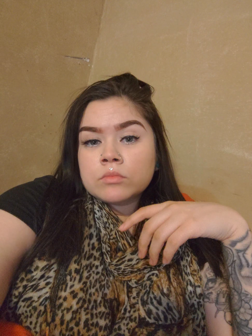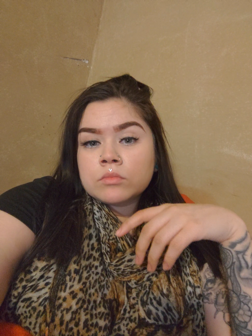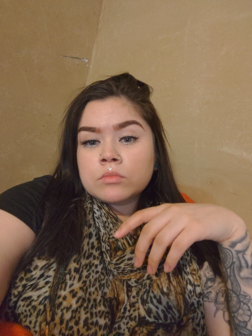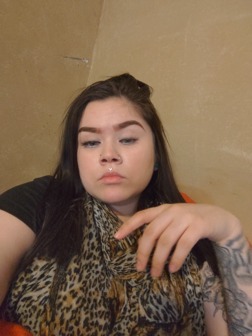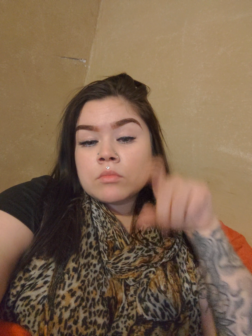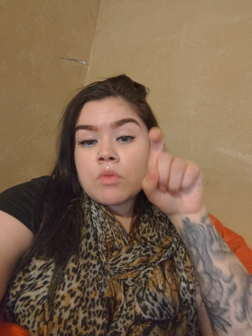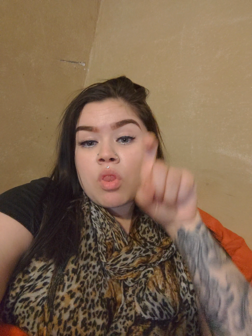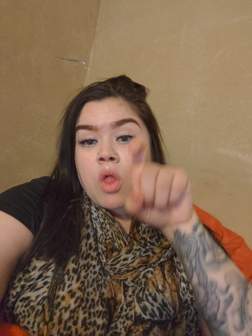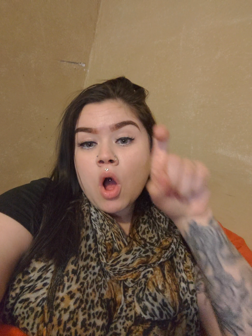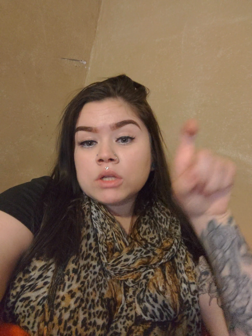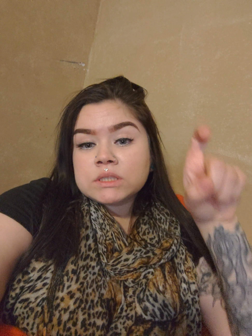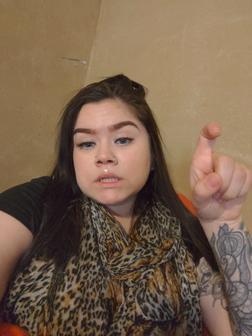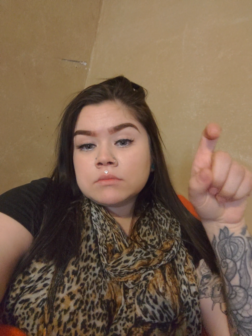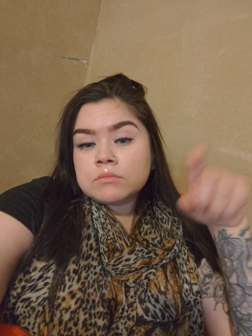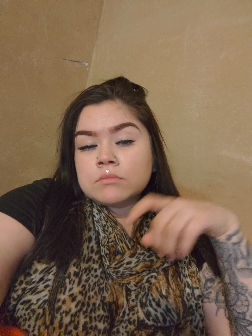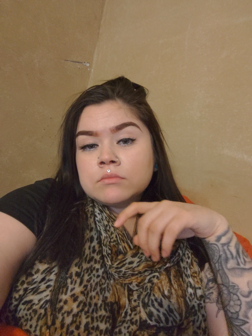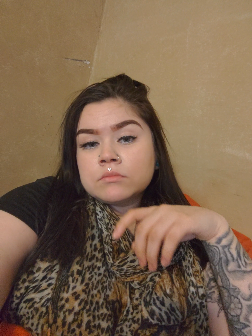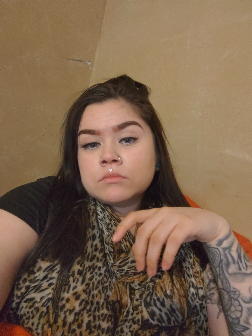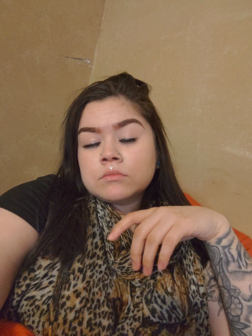closet